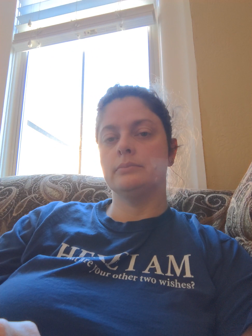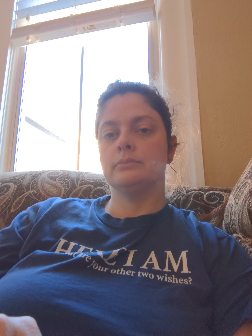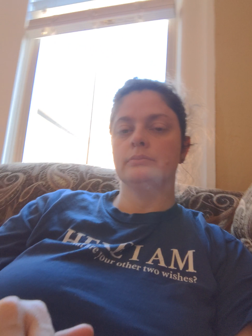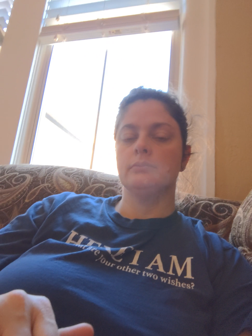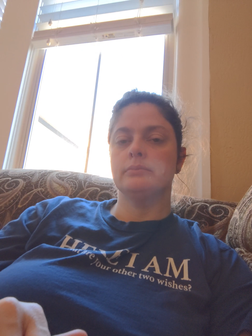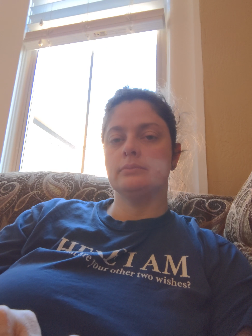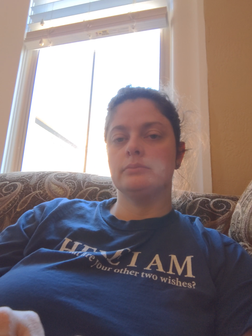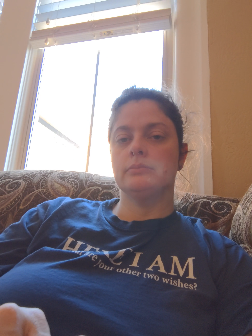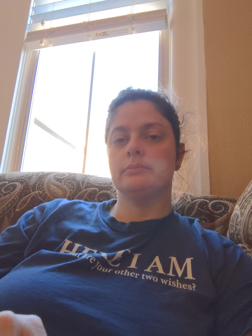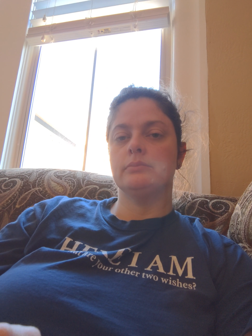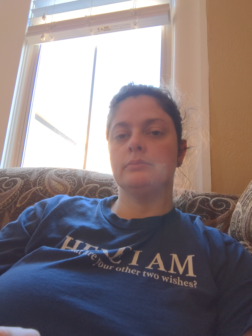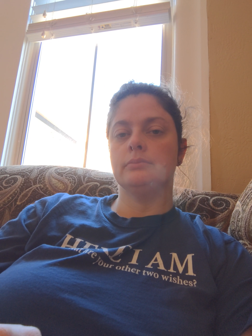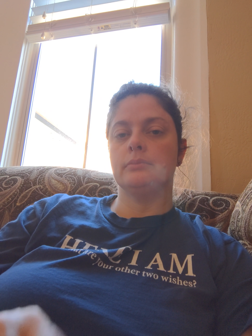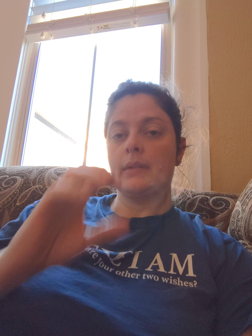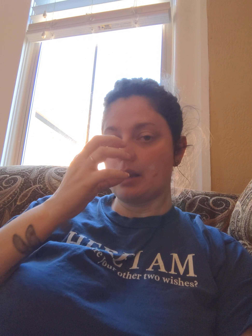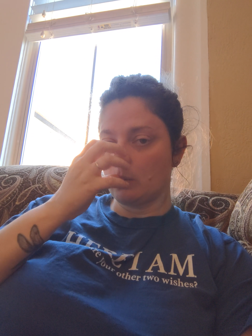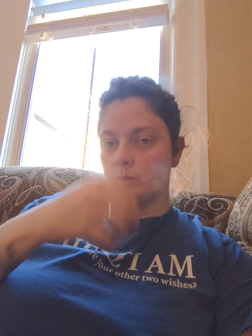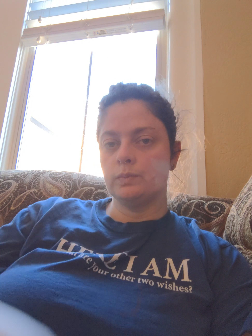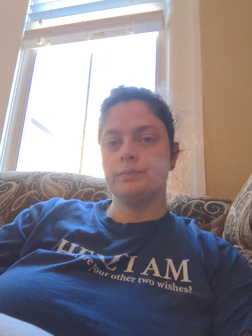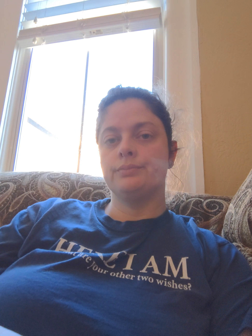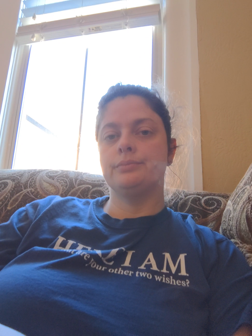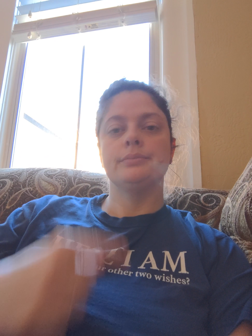clown